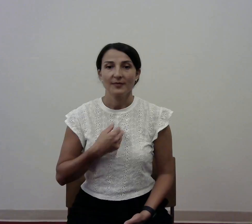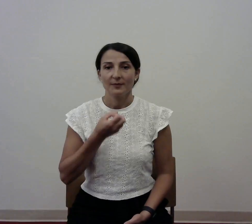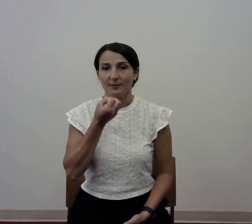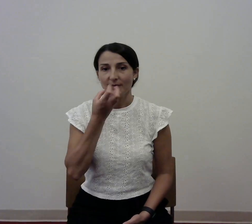bakı